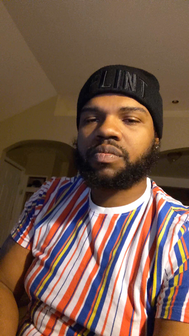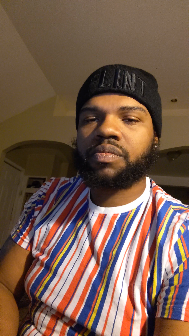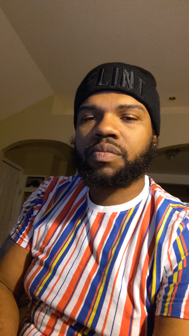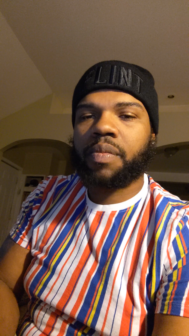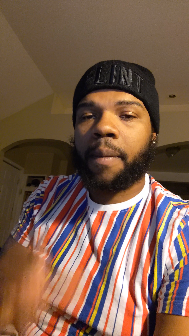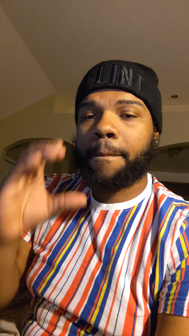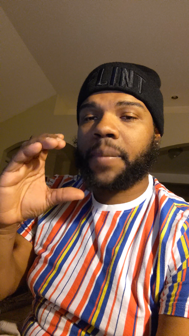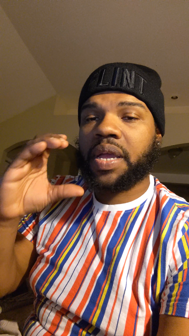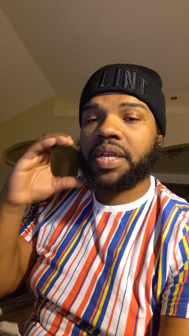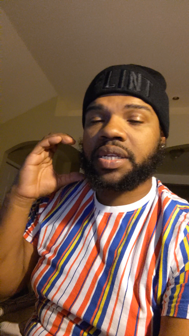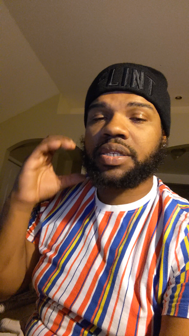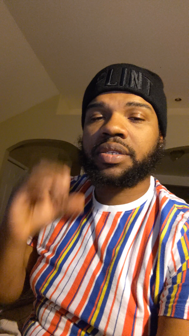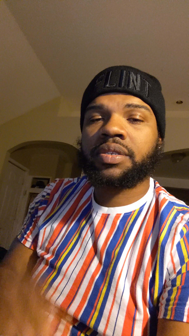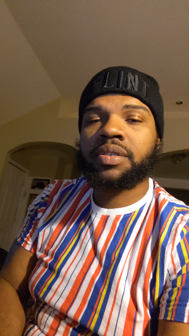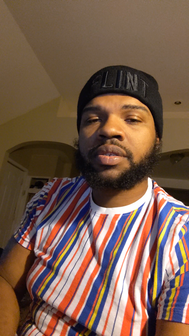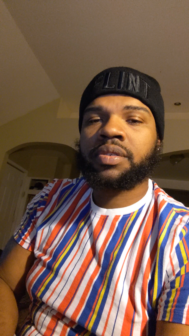bus